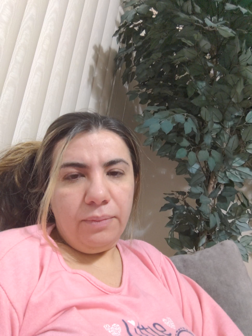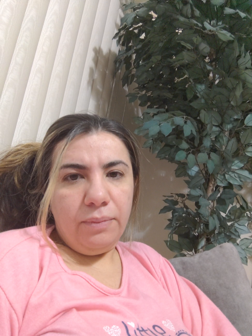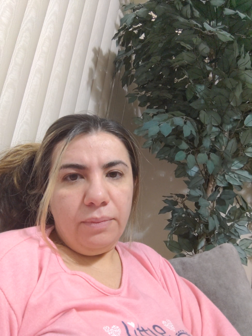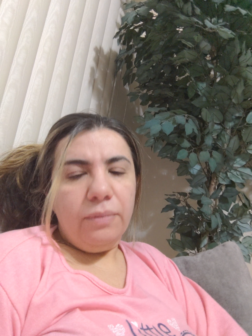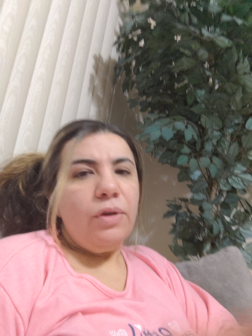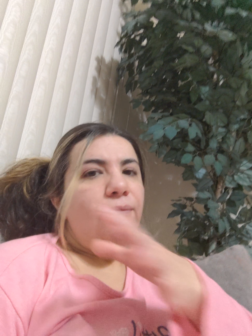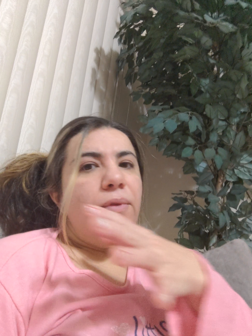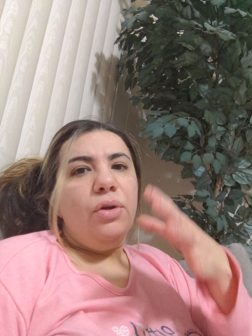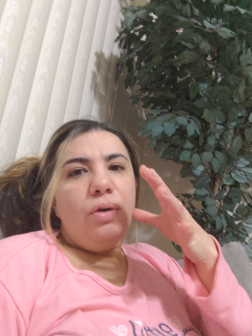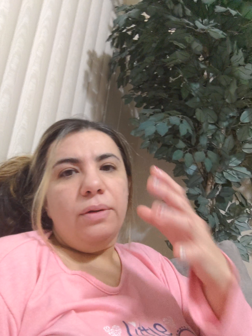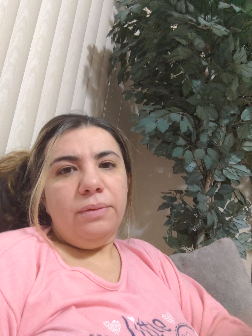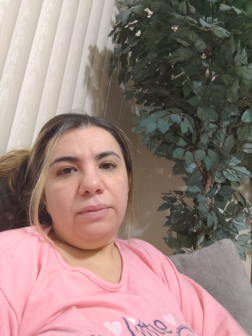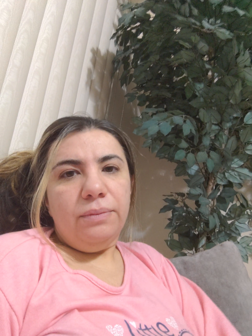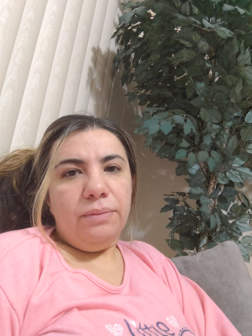farm